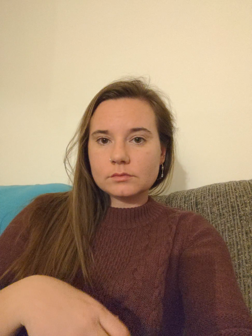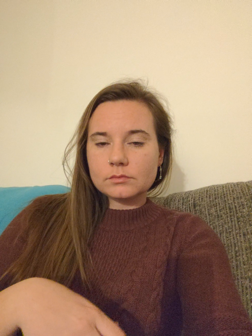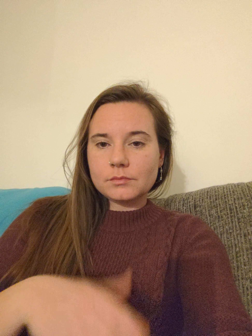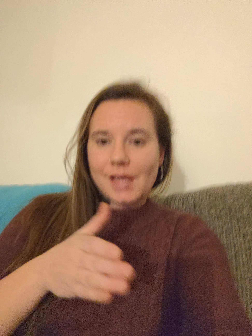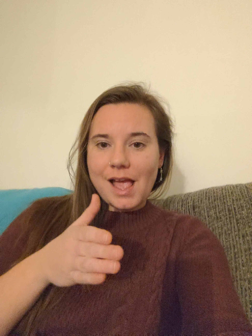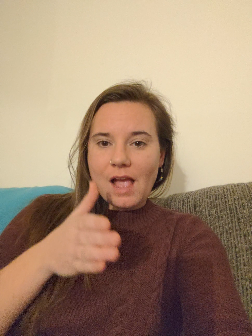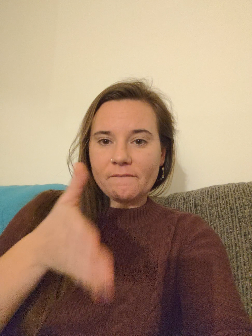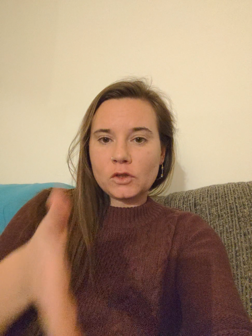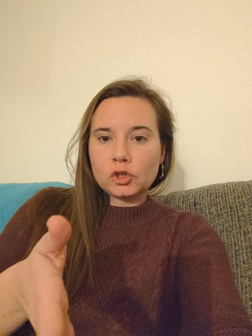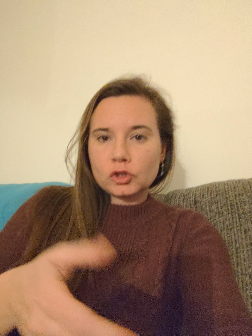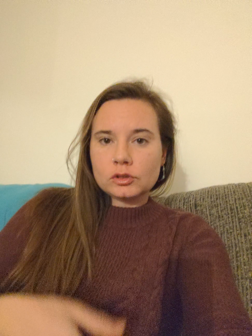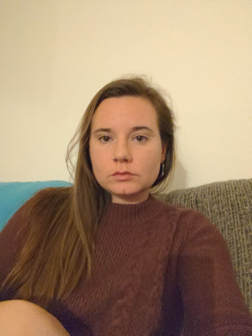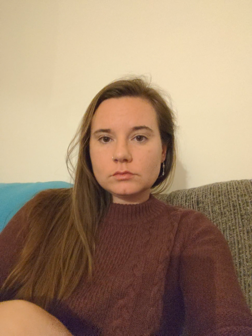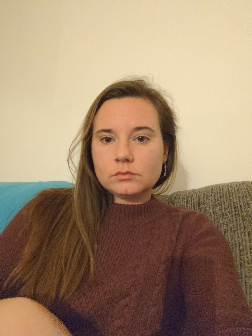after